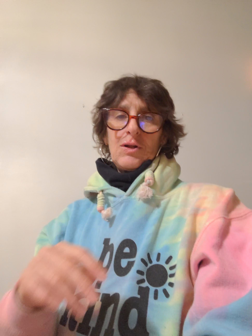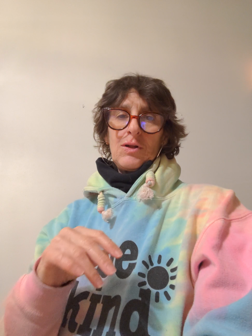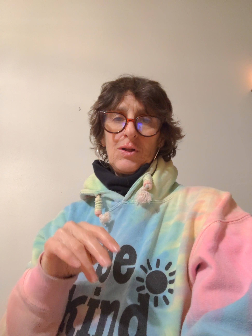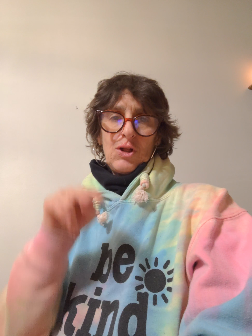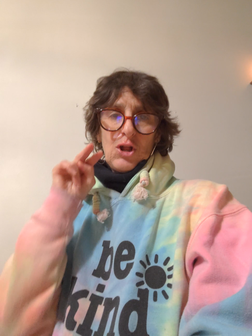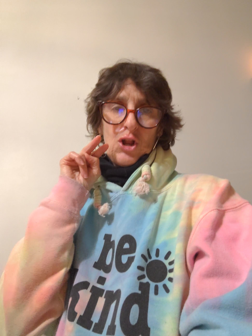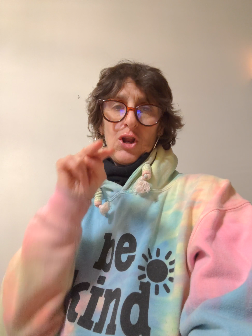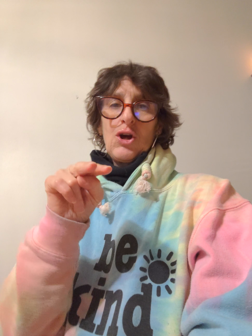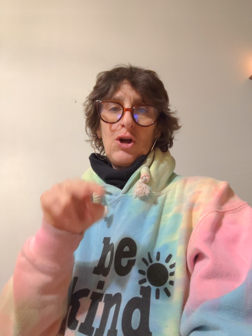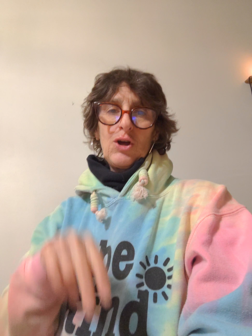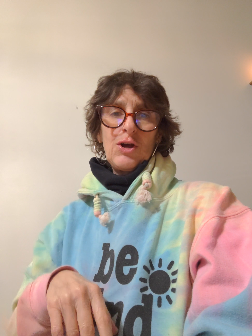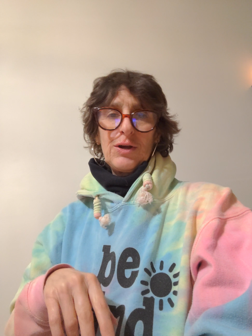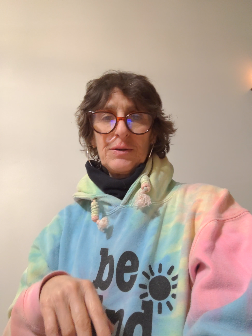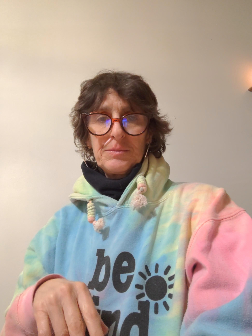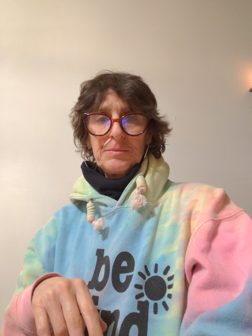look